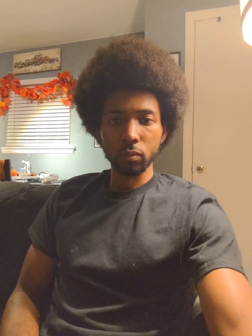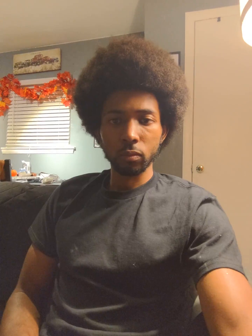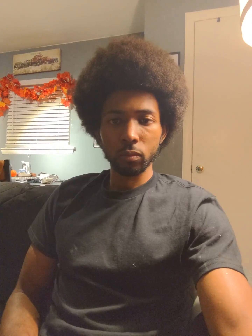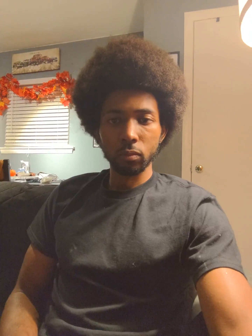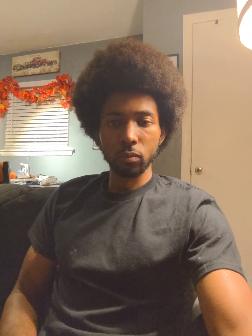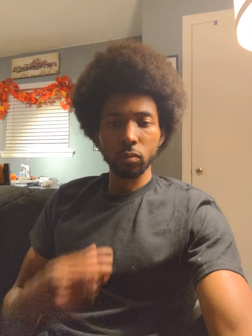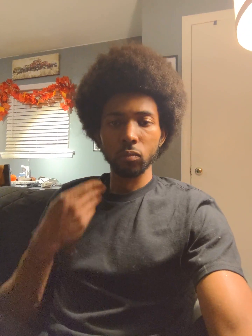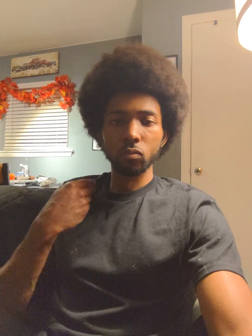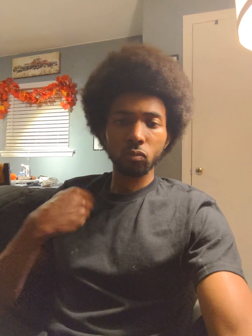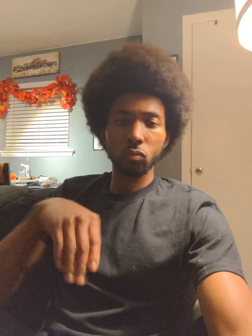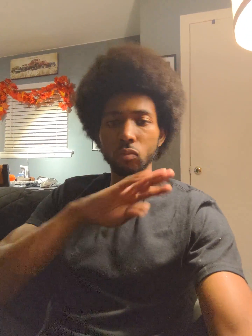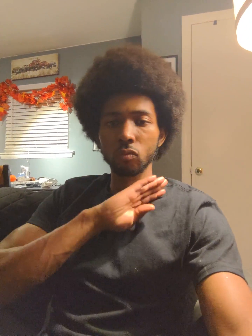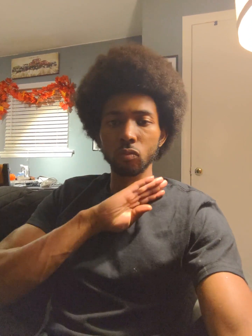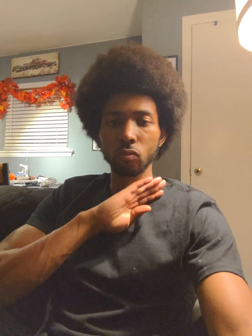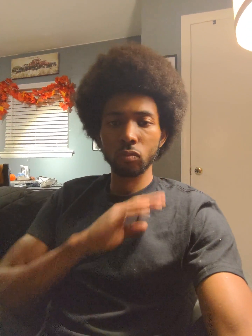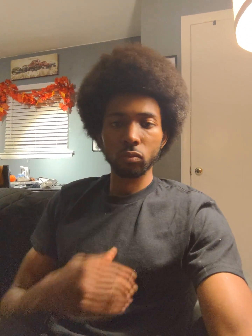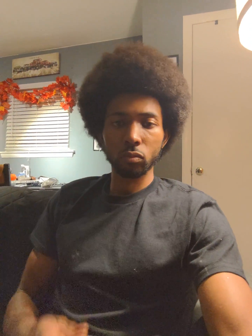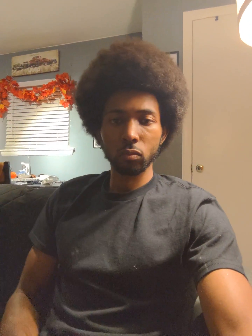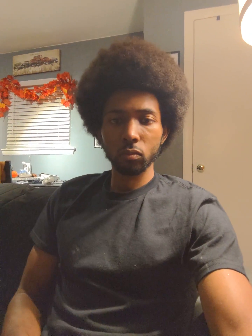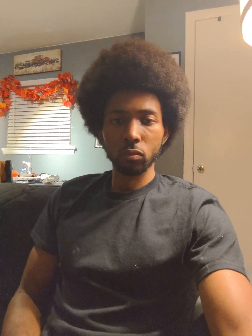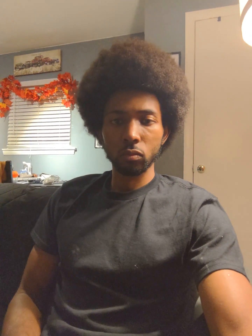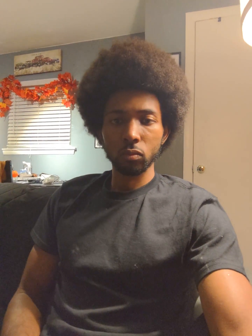scarf